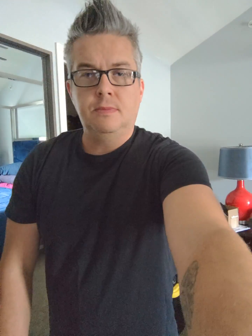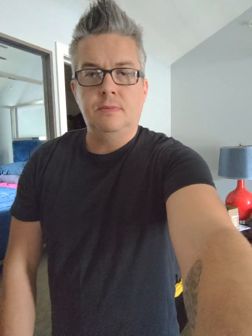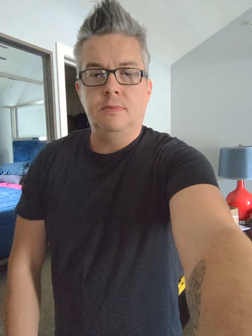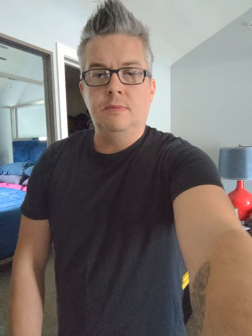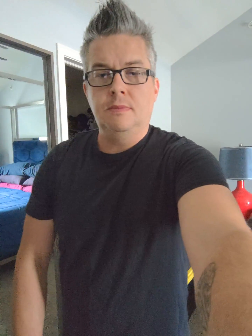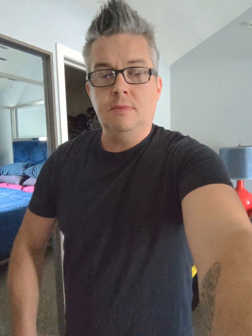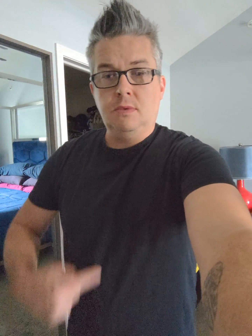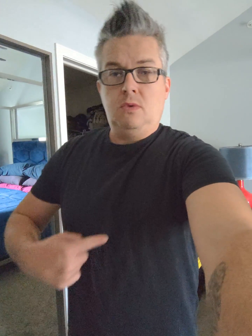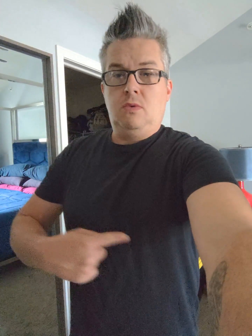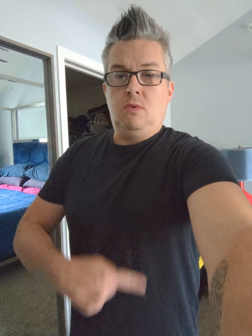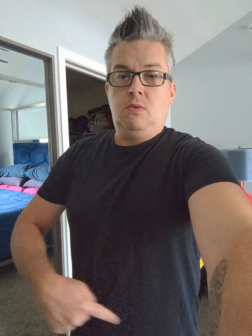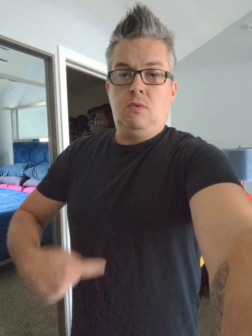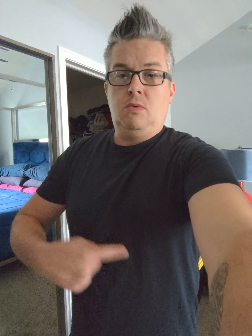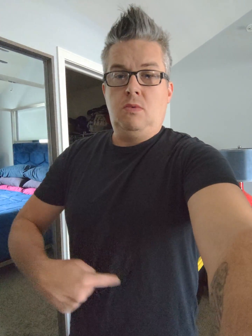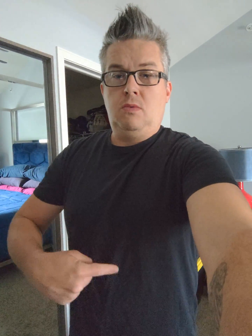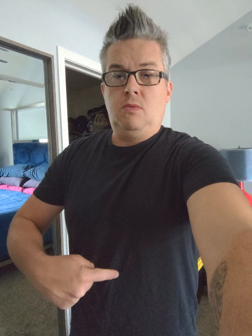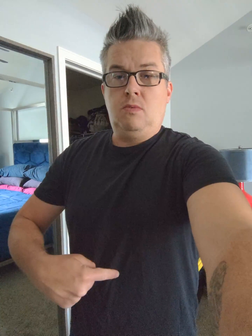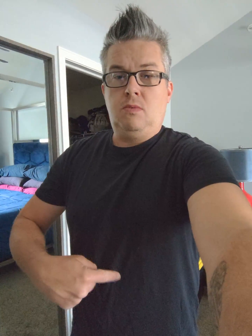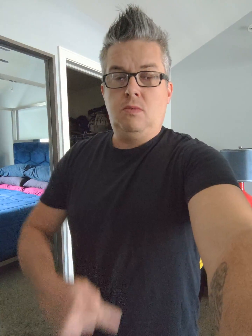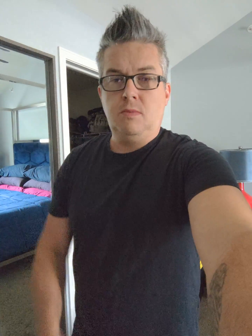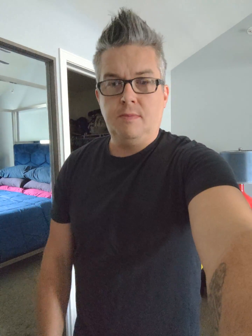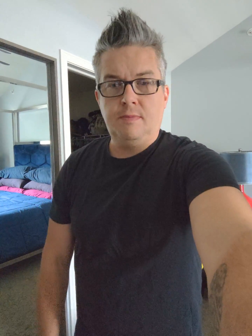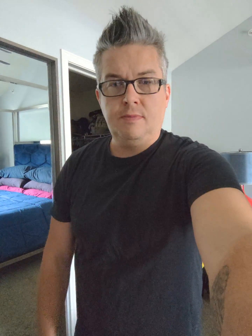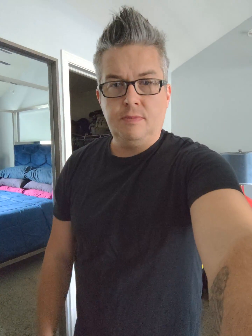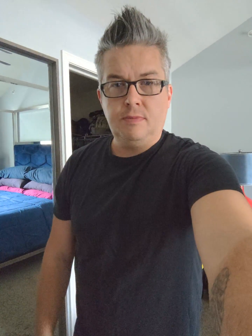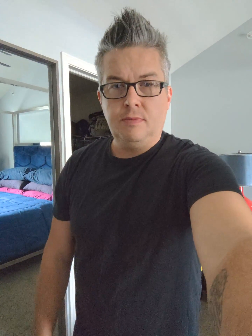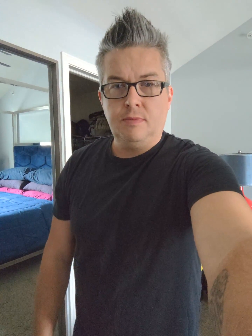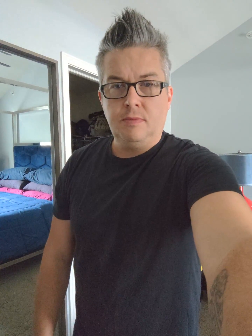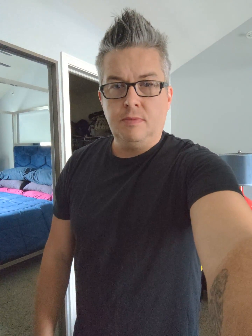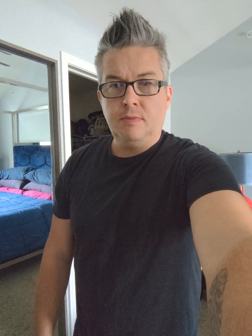belly button